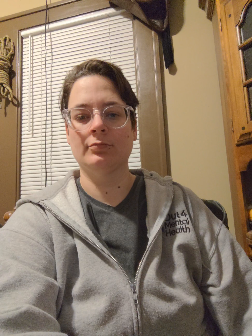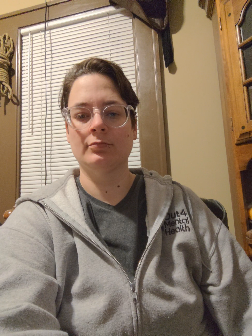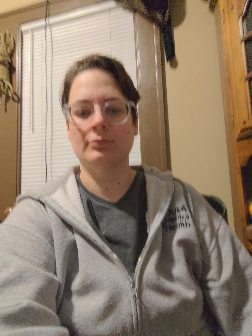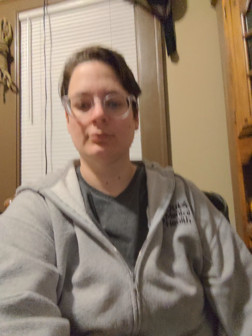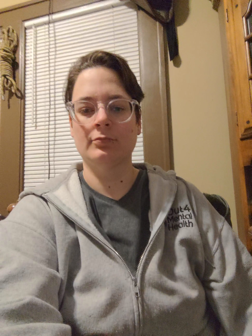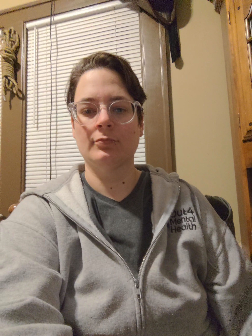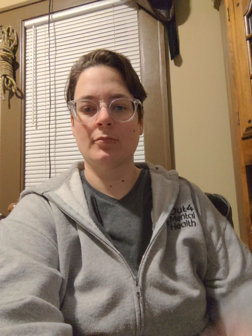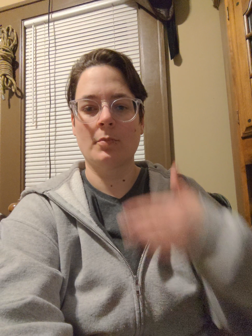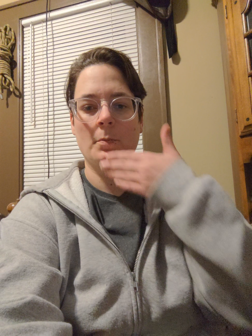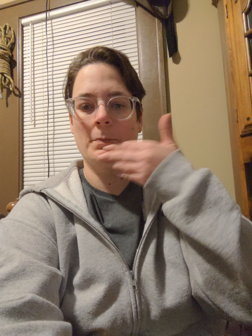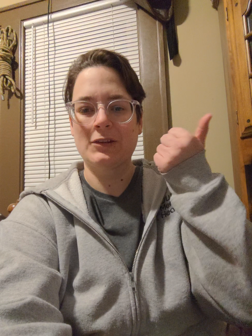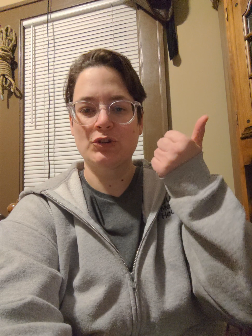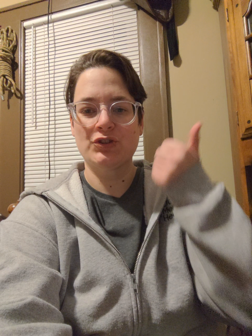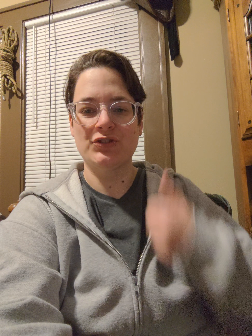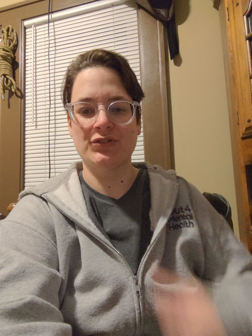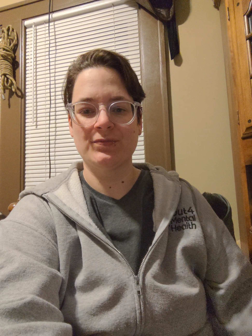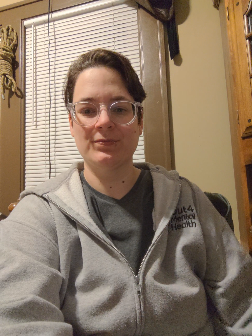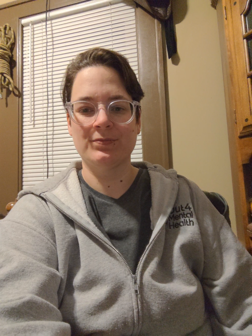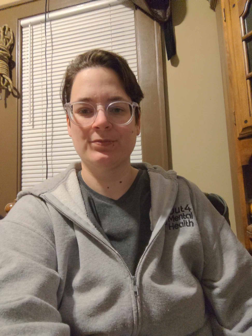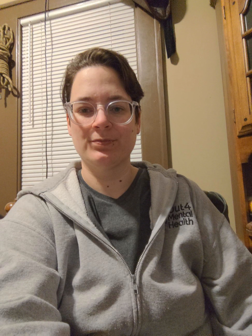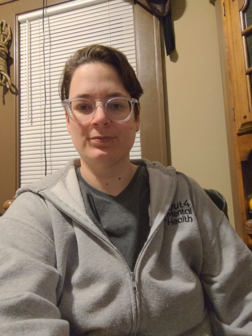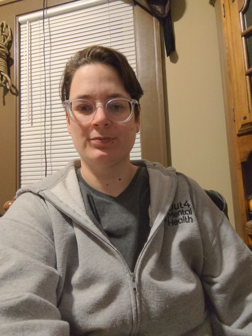better